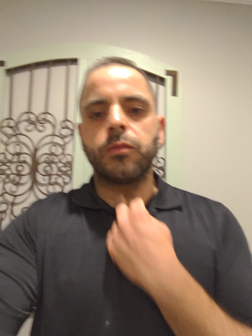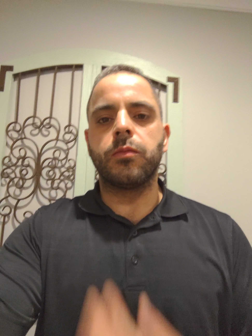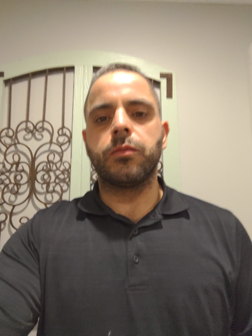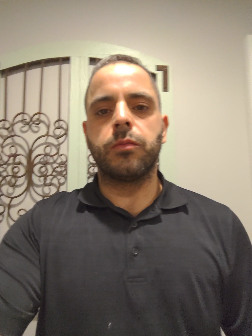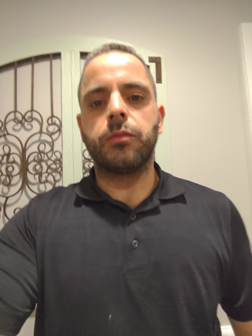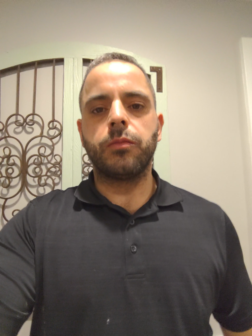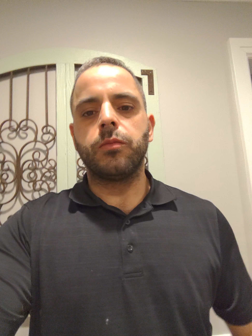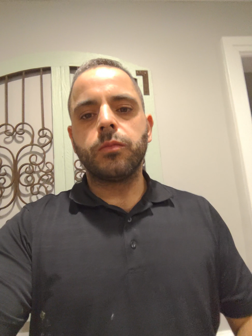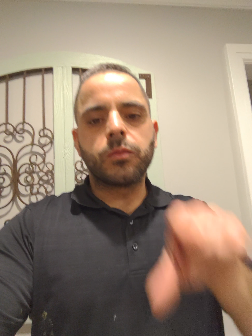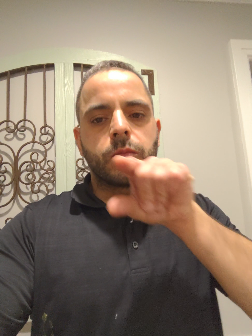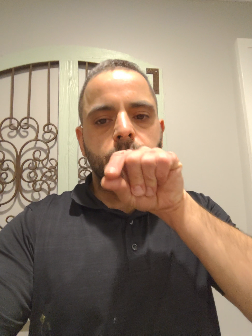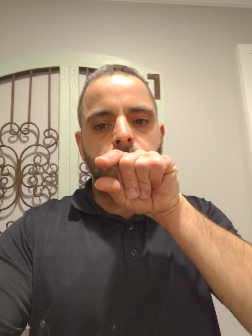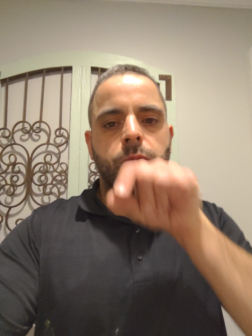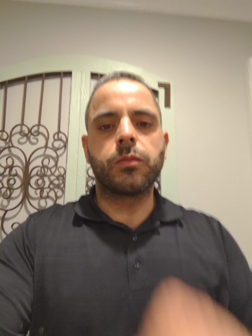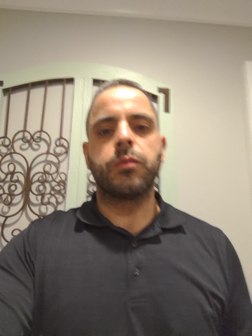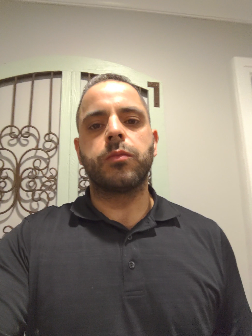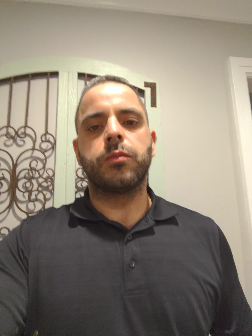goose